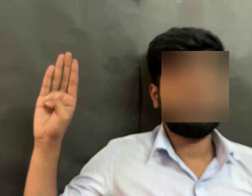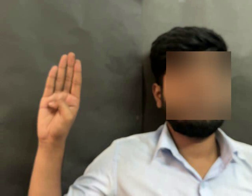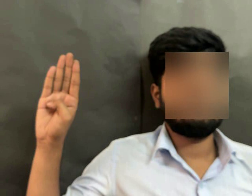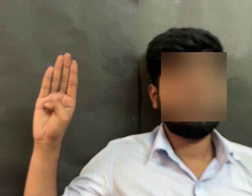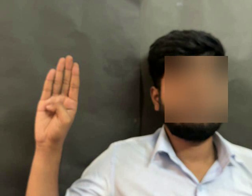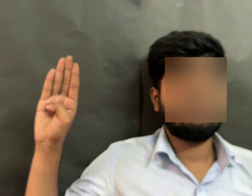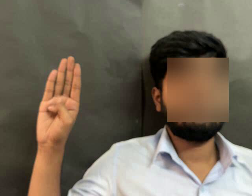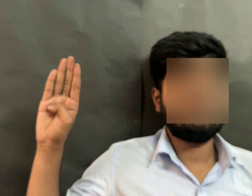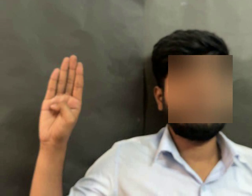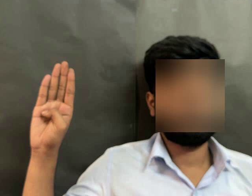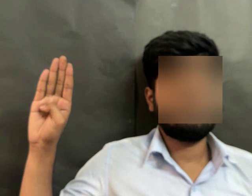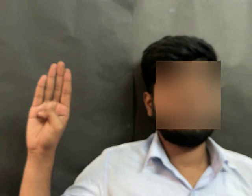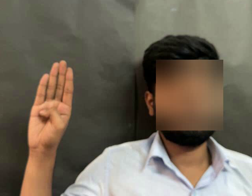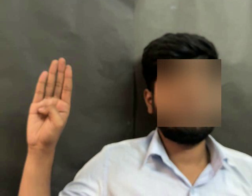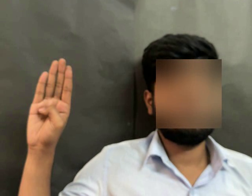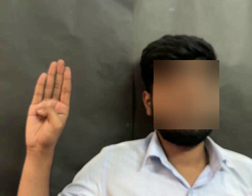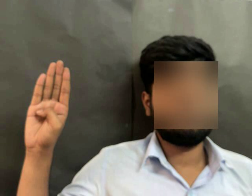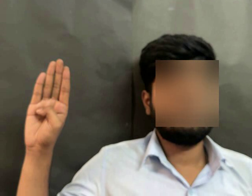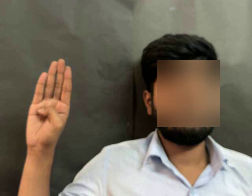B